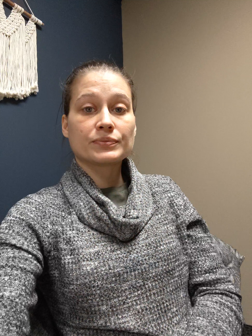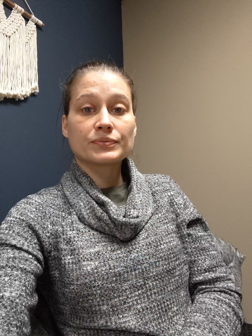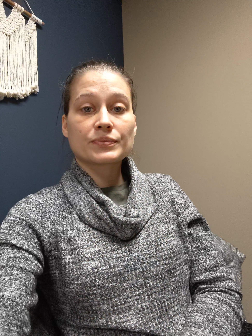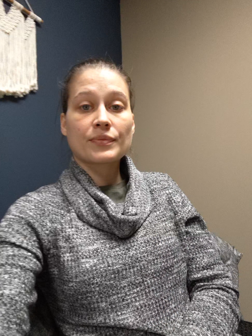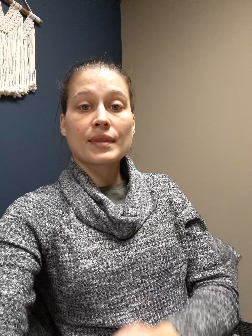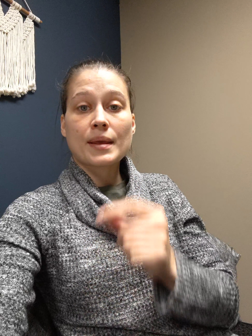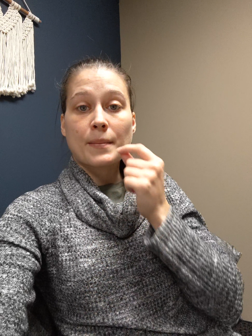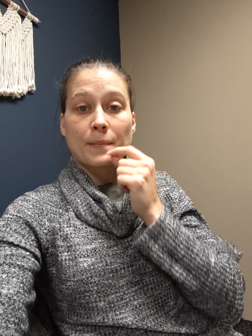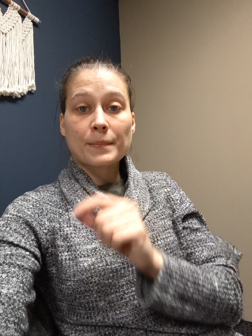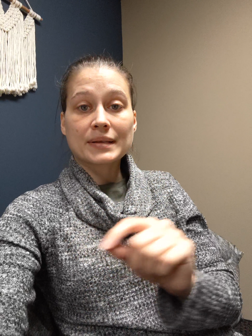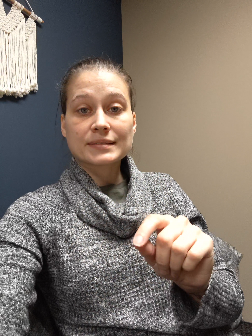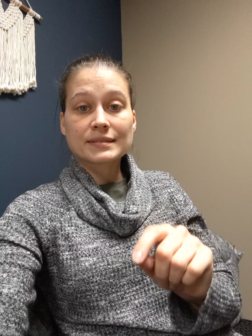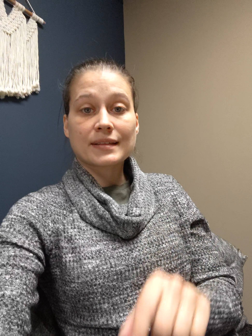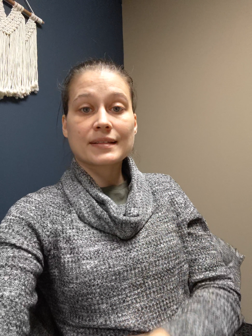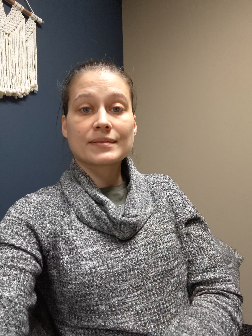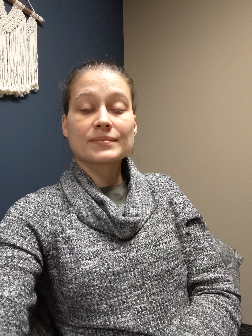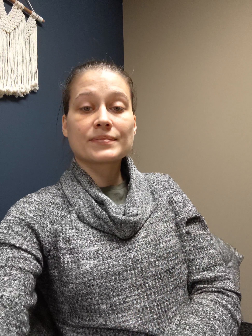pencil